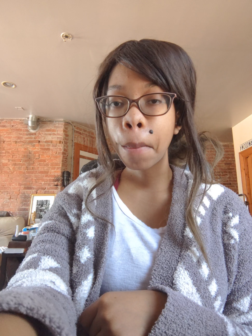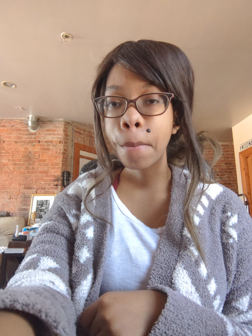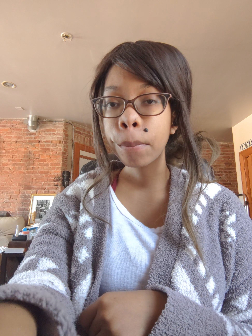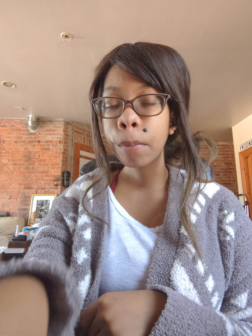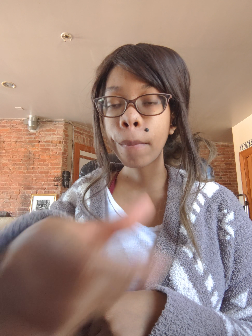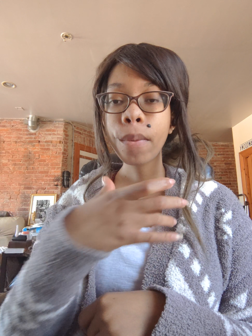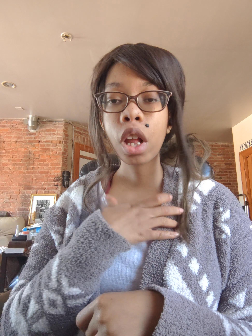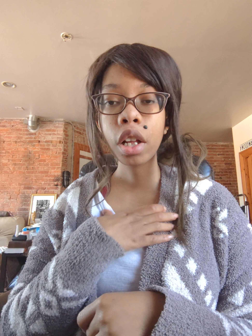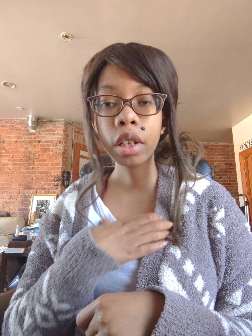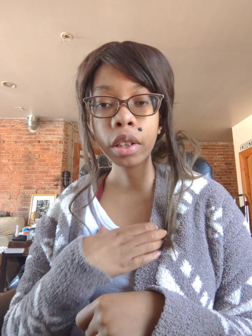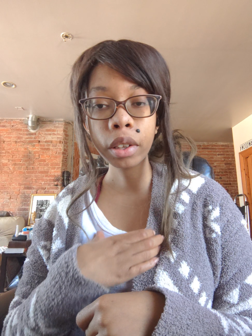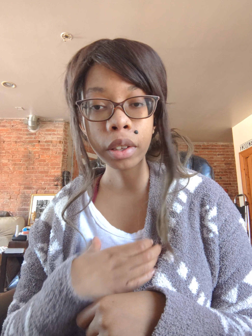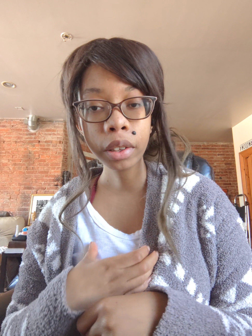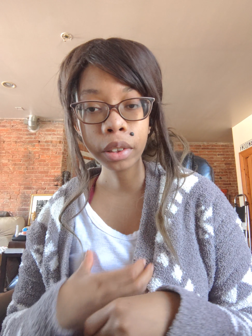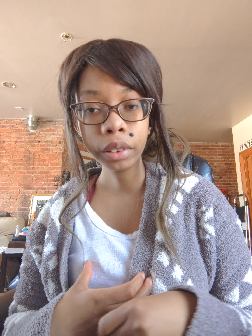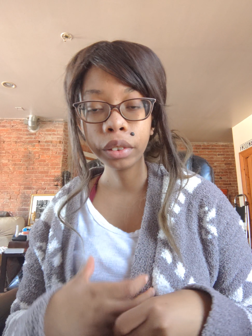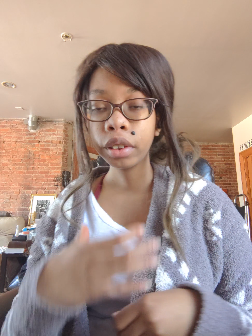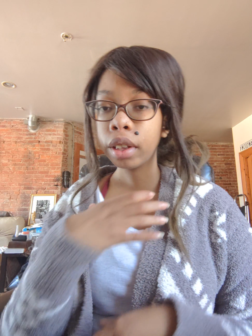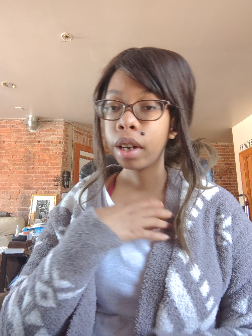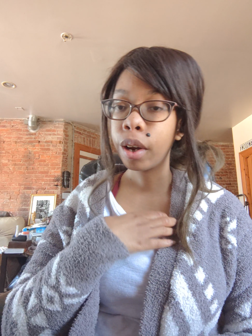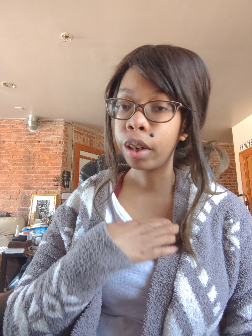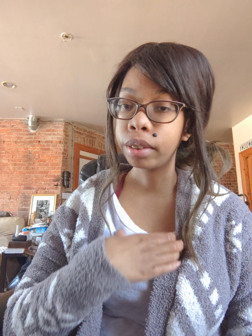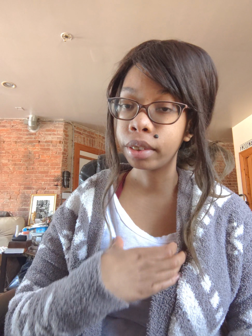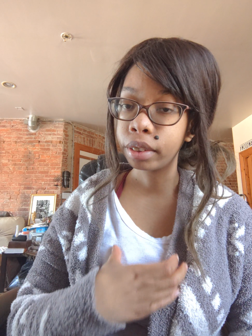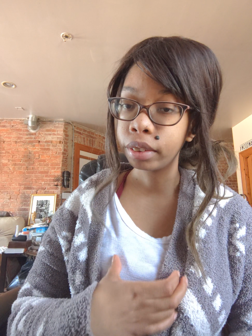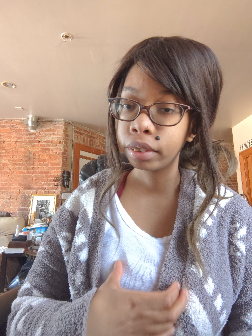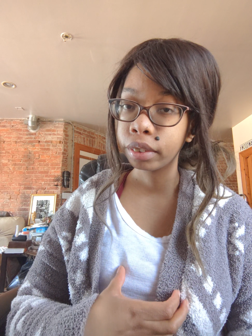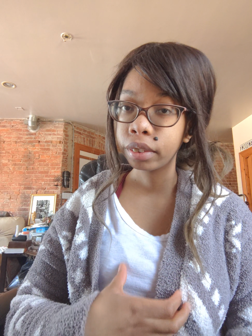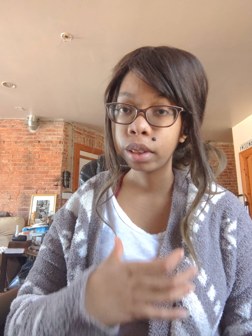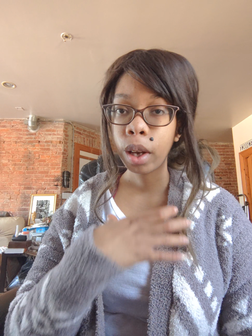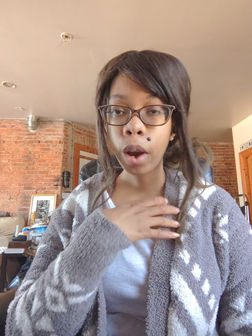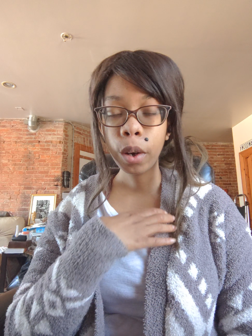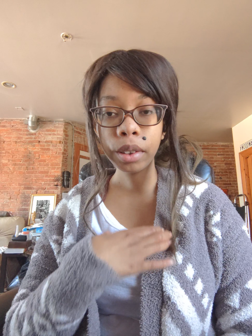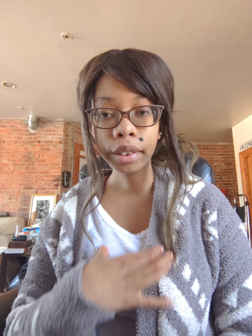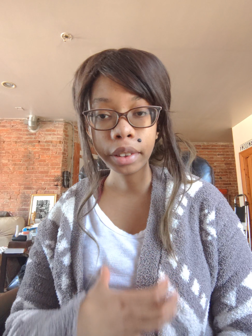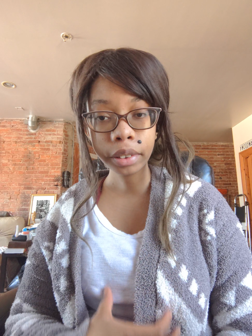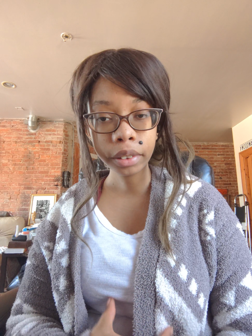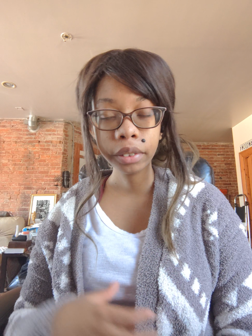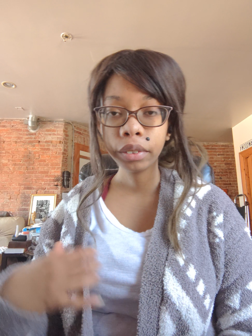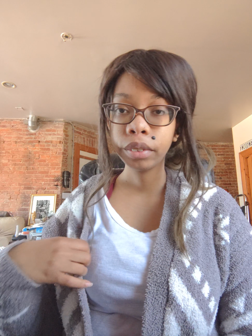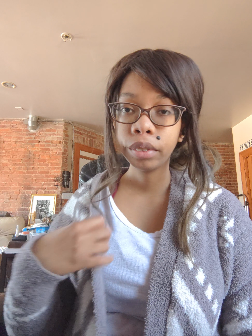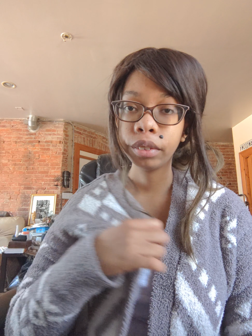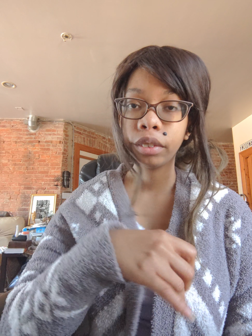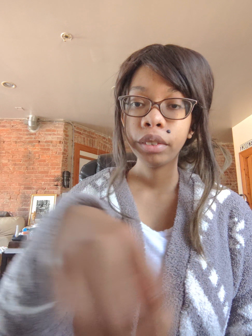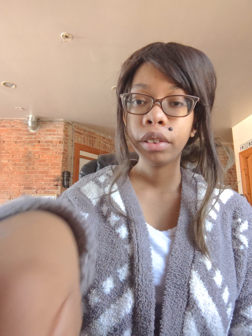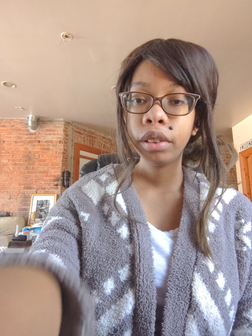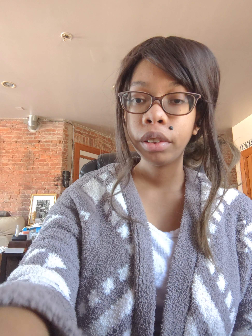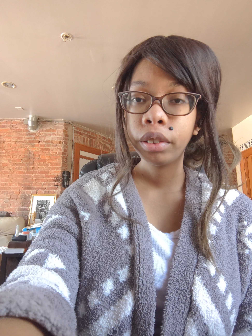hungry